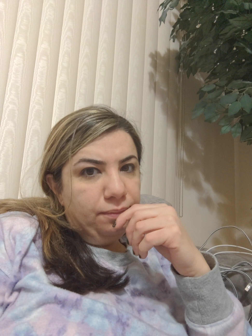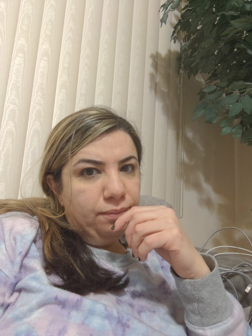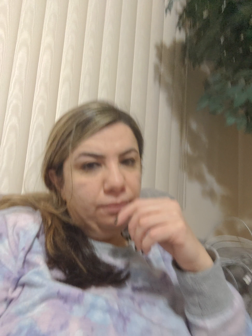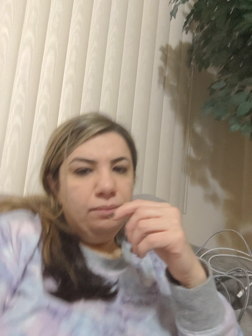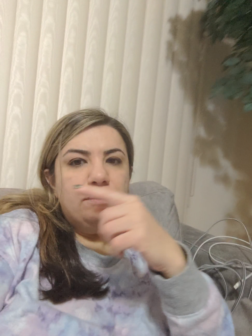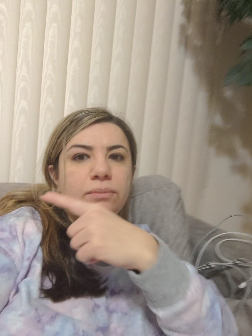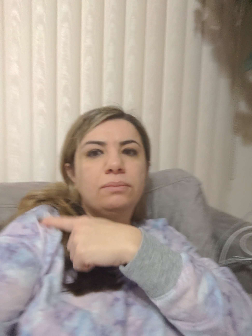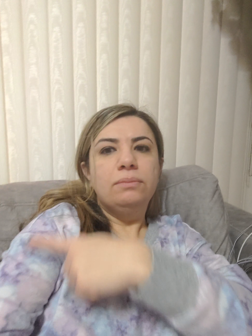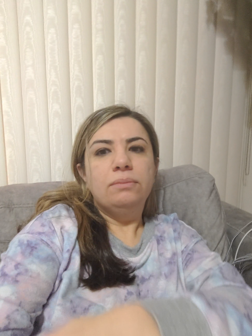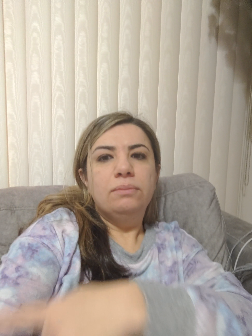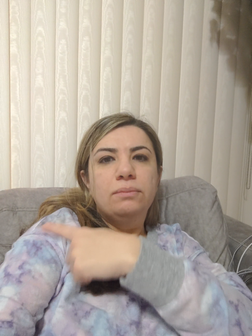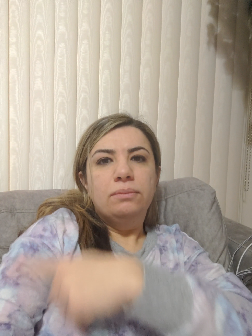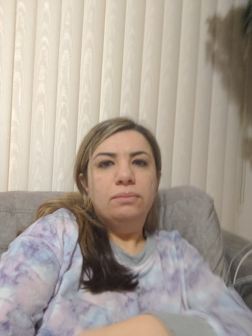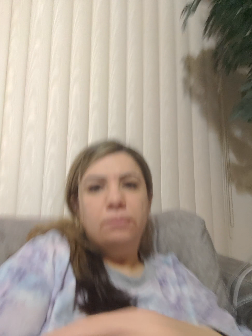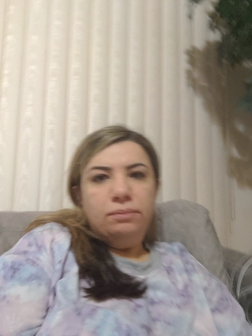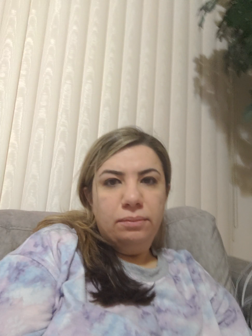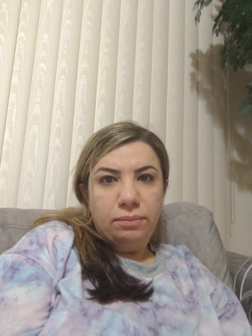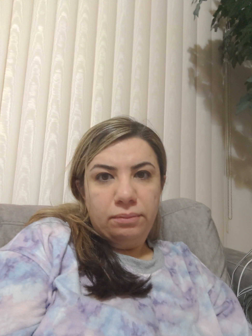arm